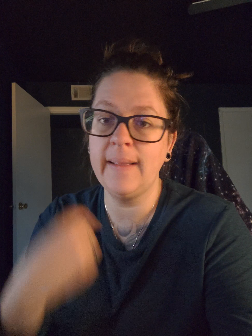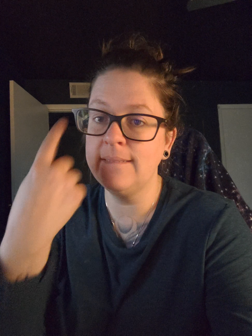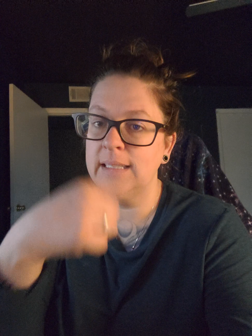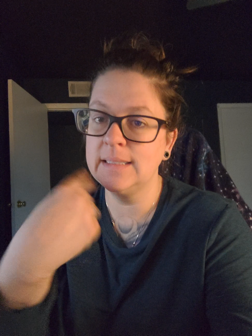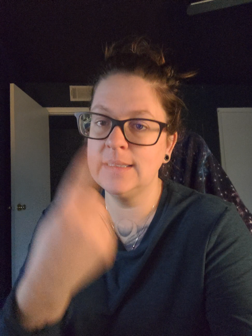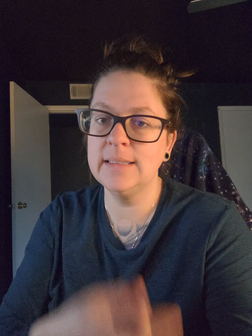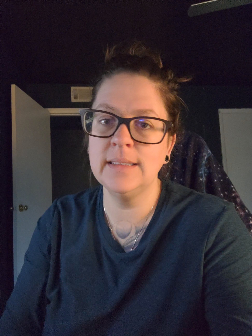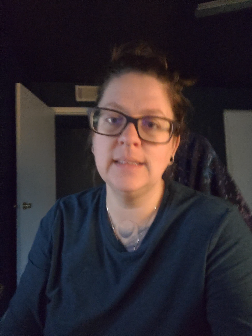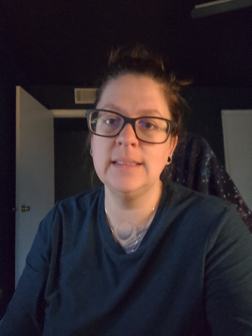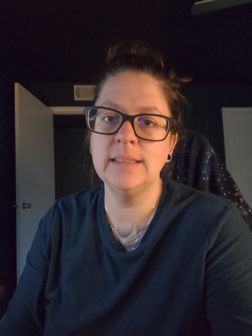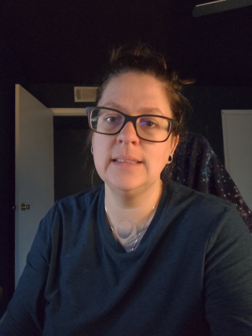face